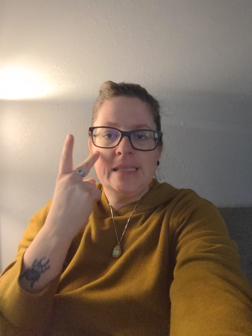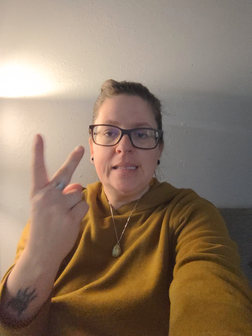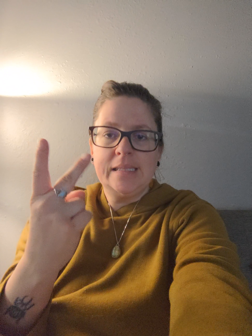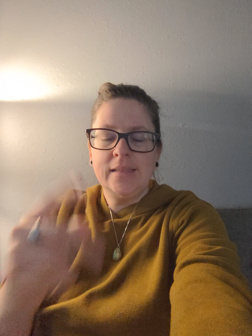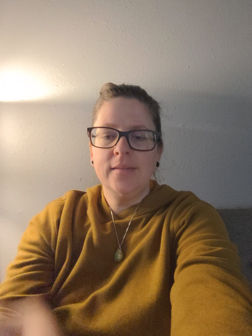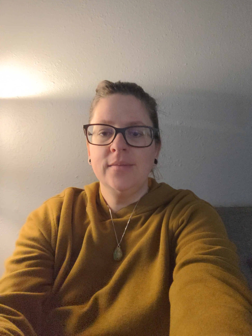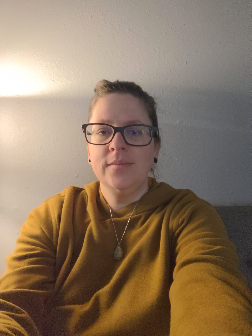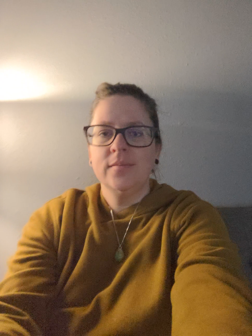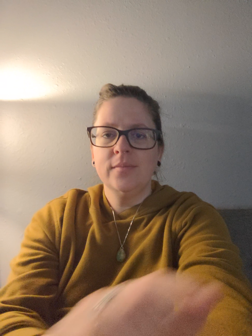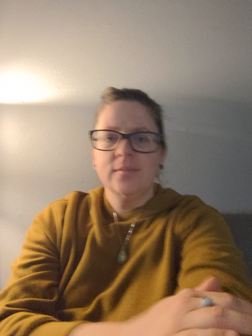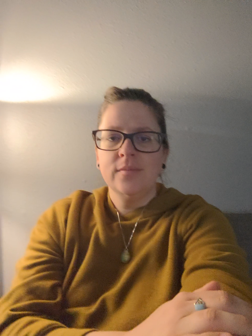see